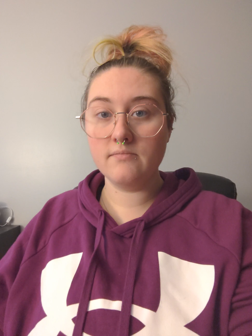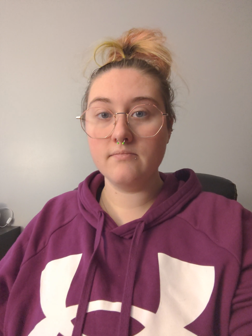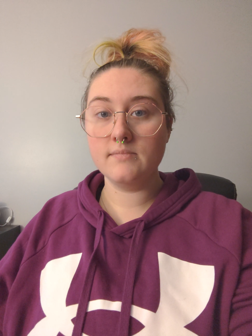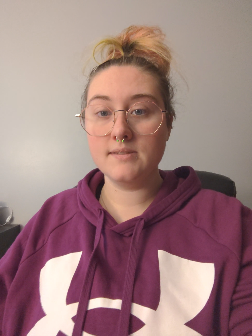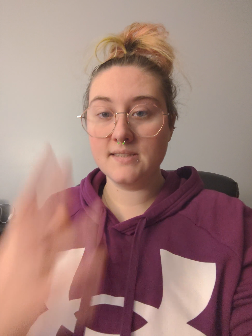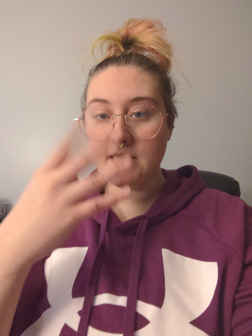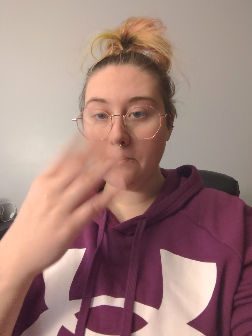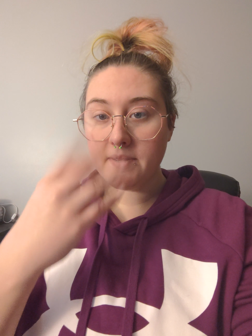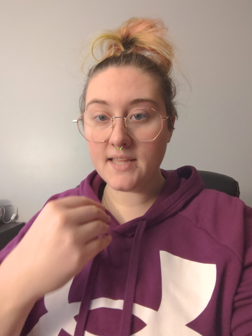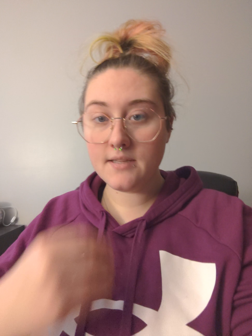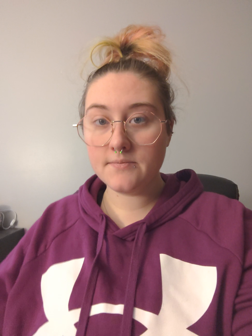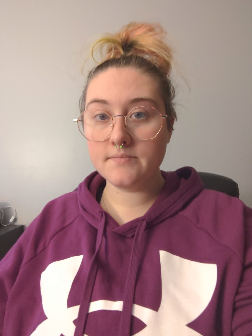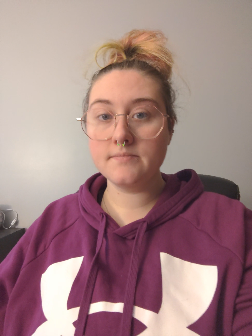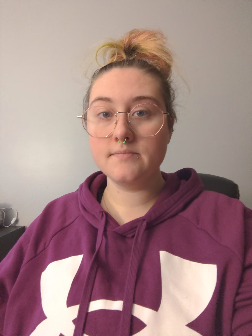sleepy